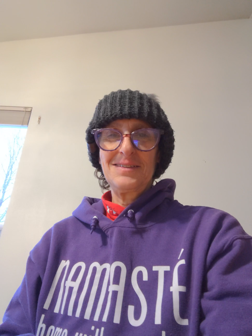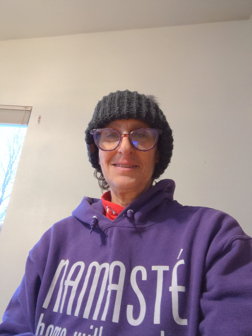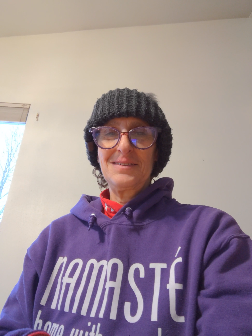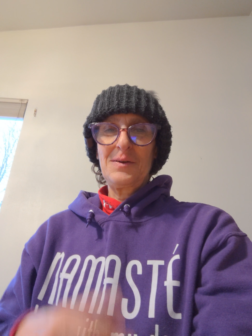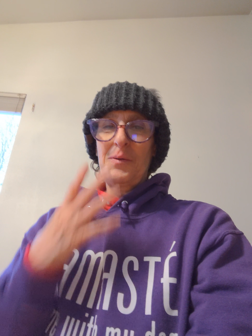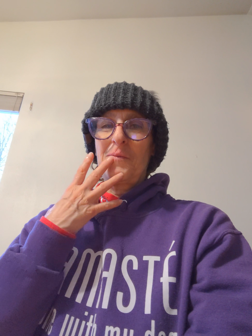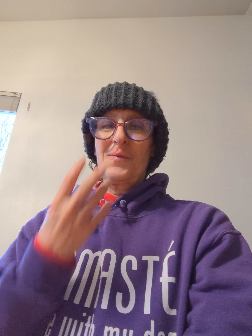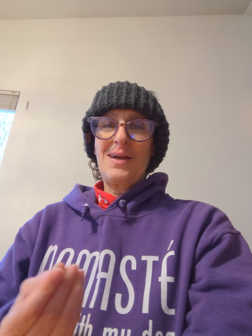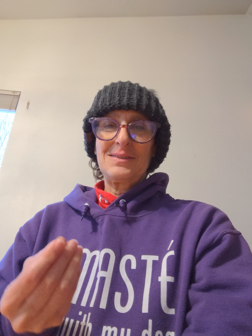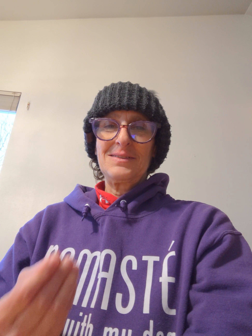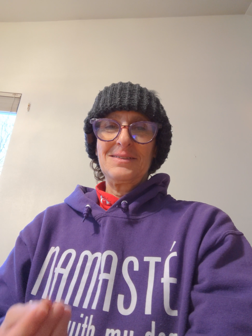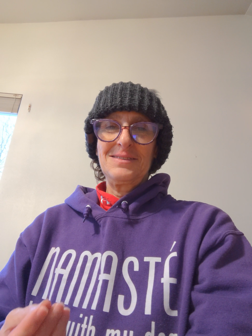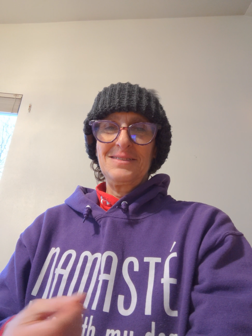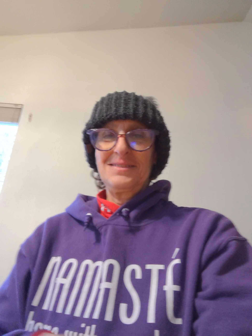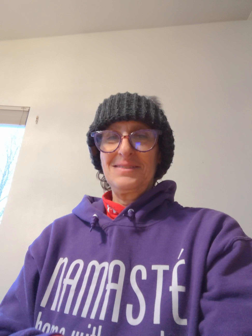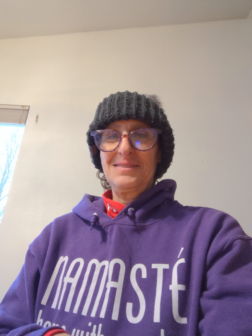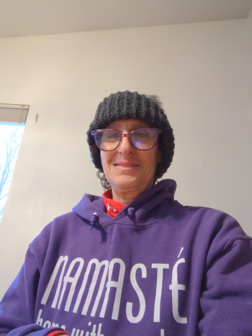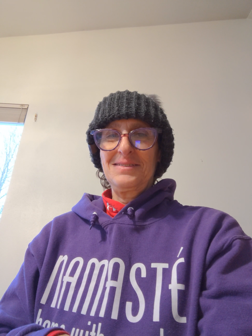wet